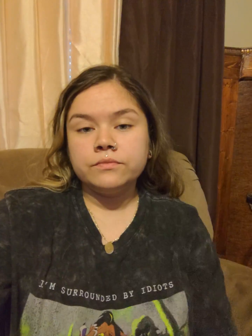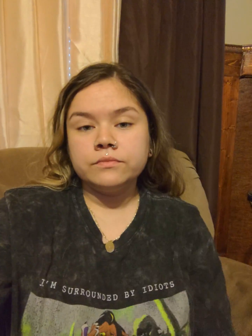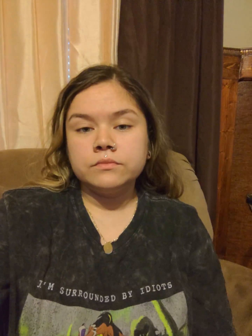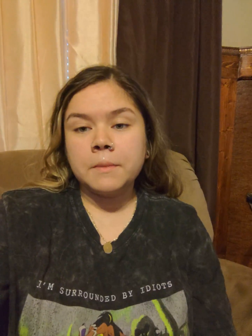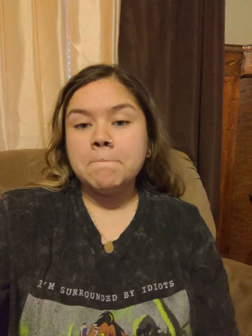but